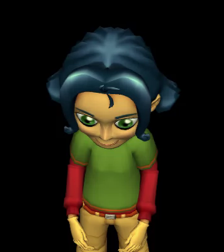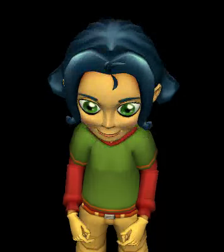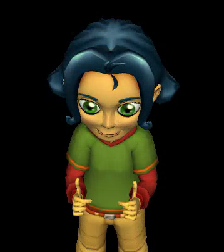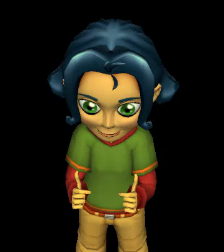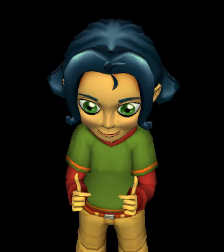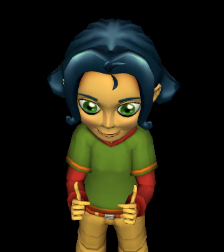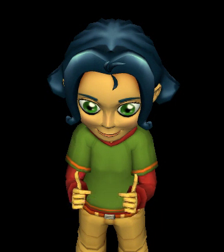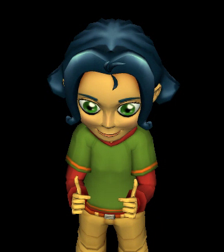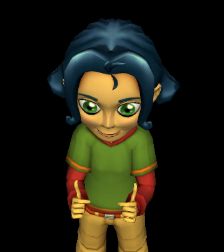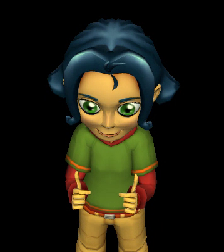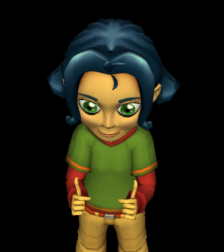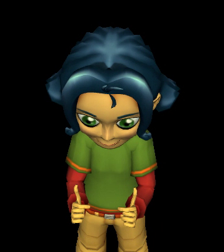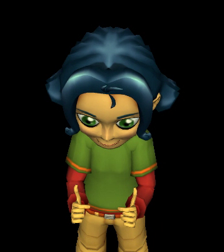محظوظ